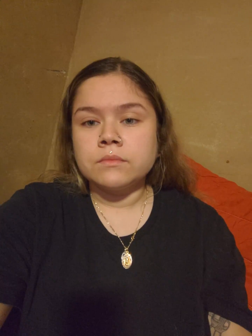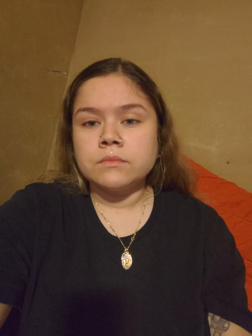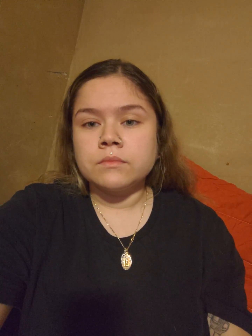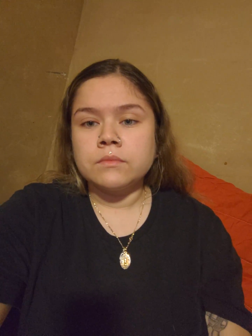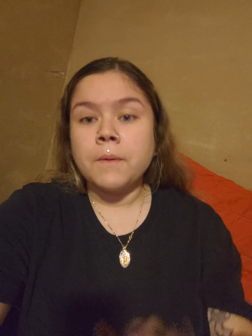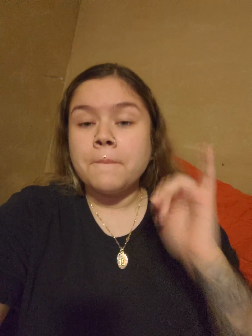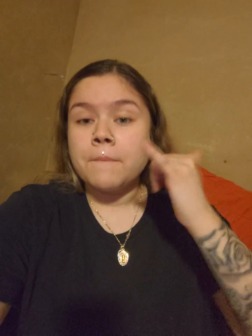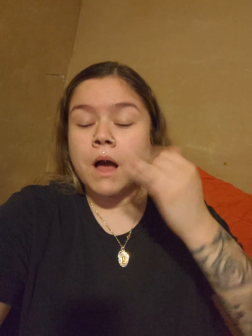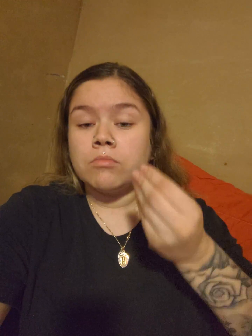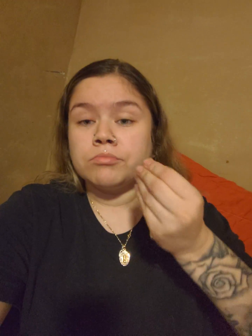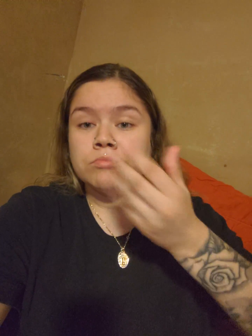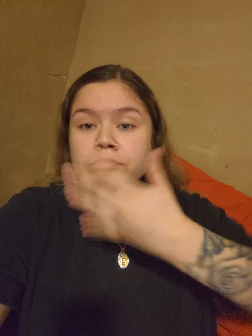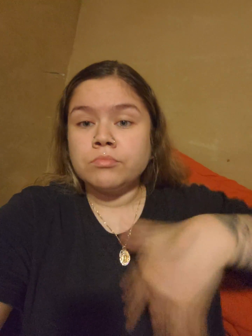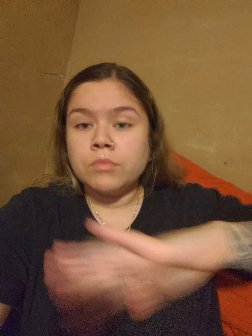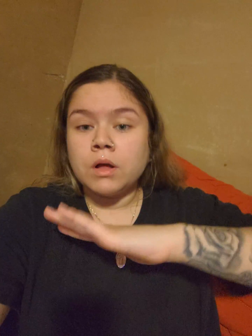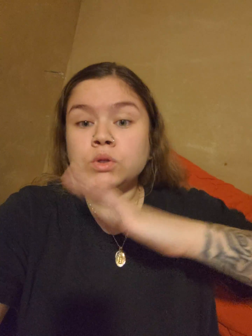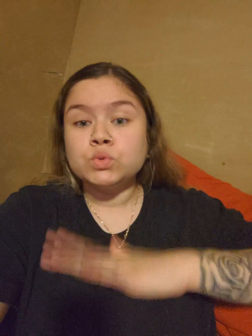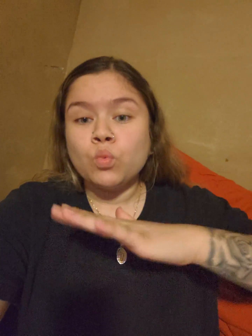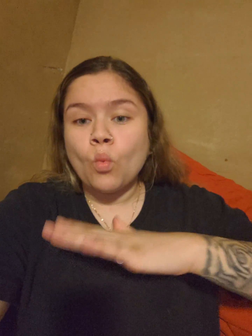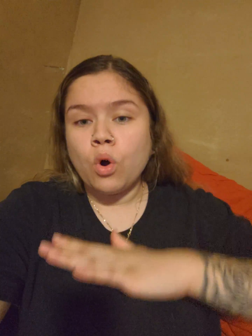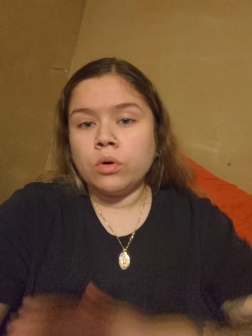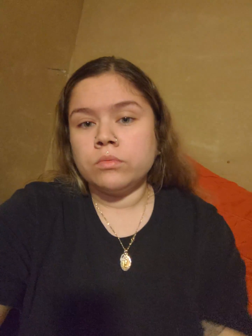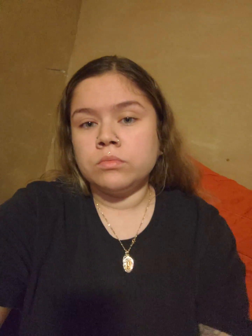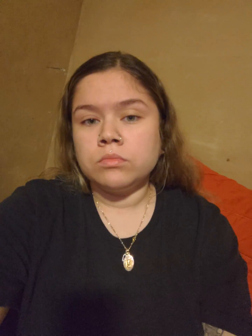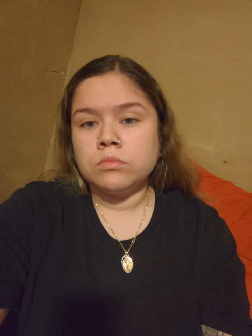playground